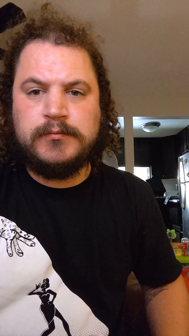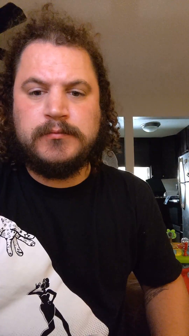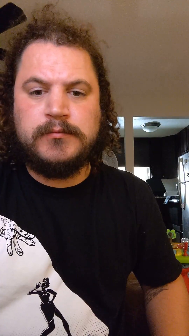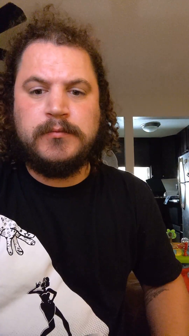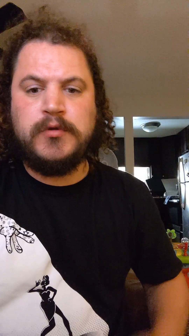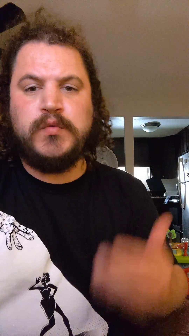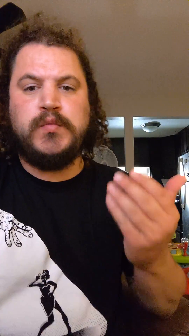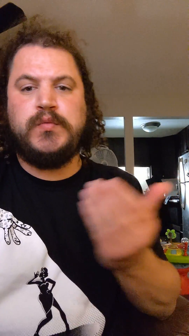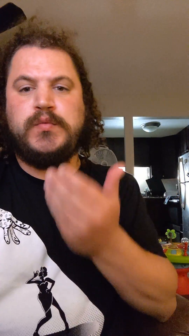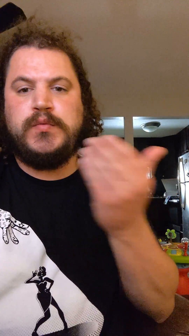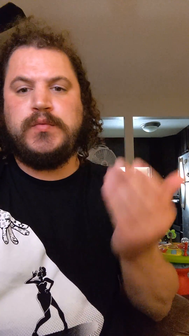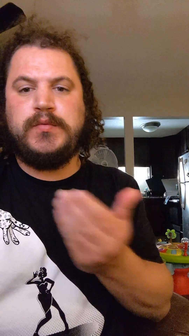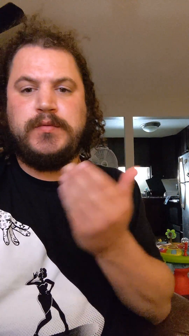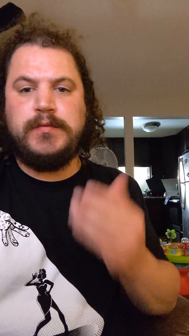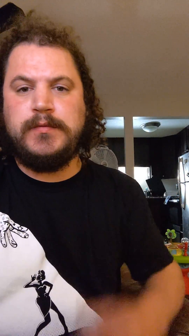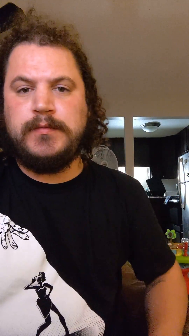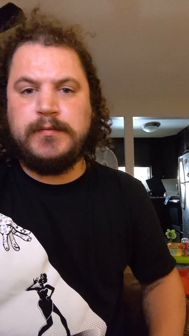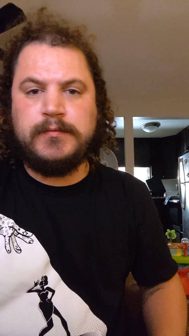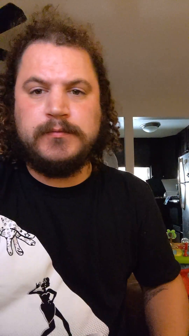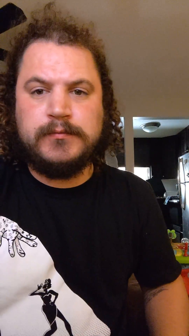new